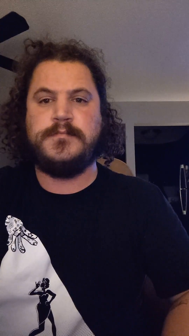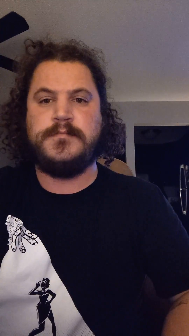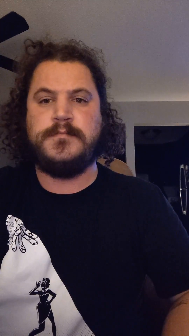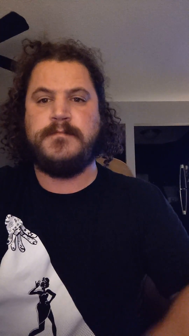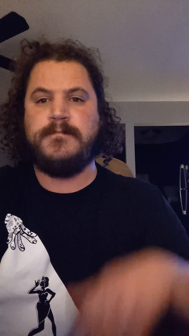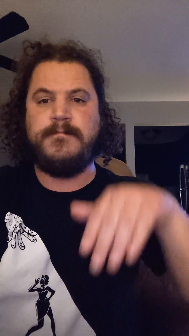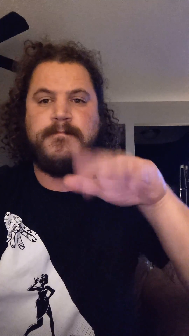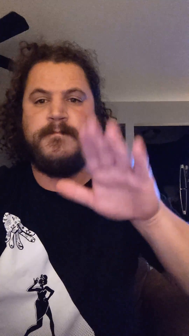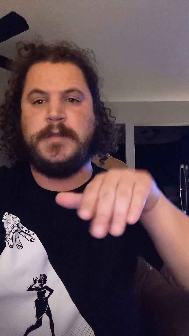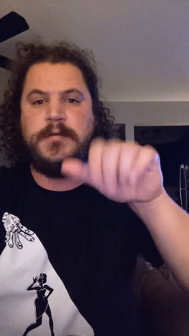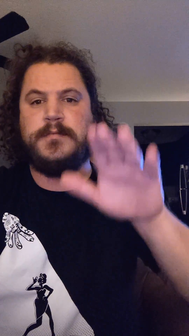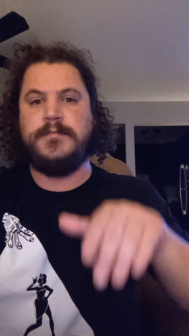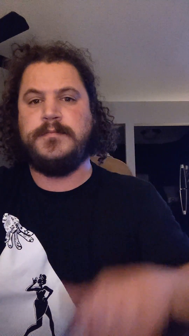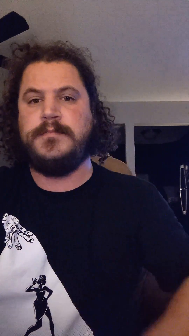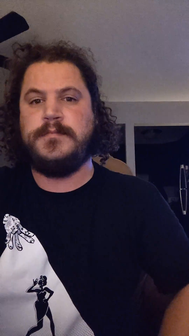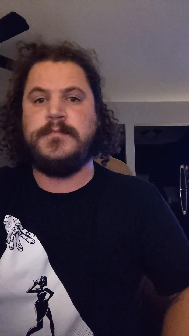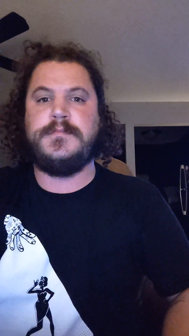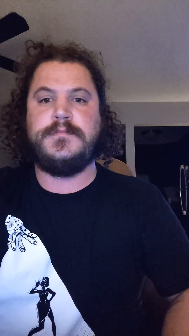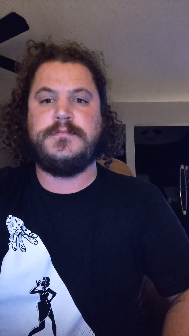paint